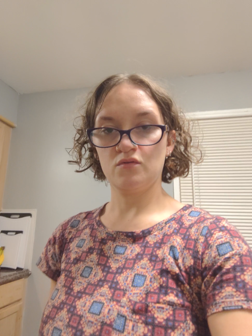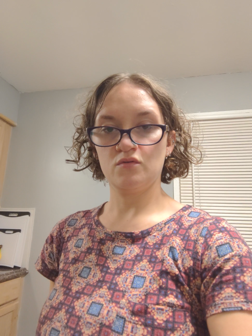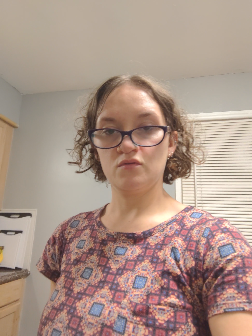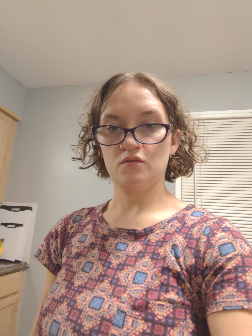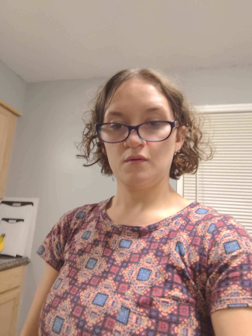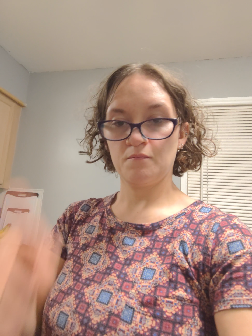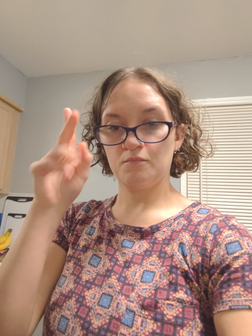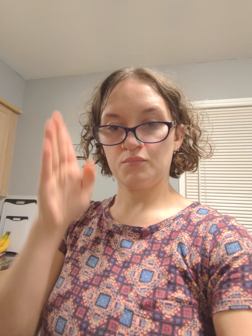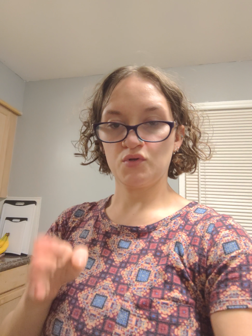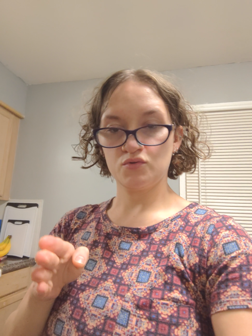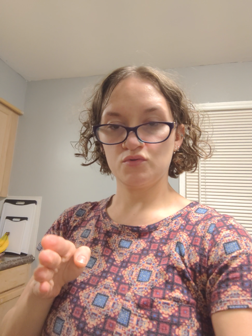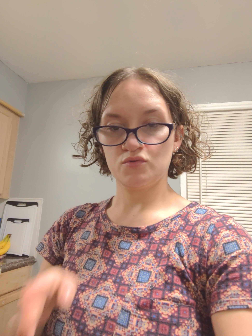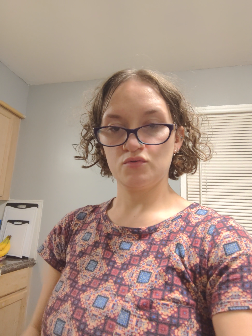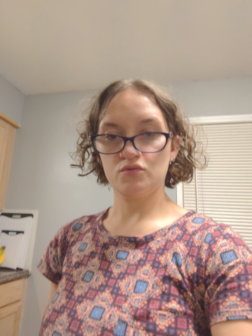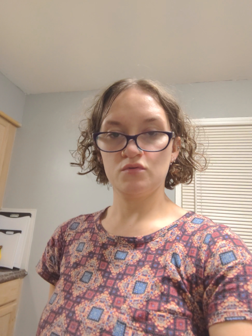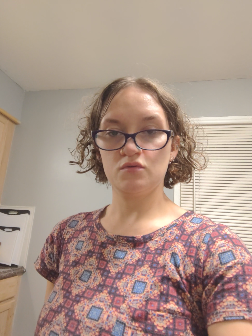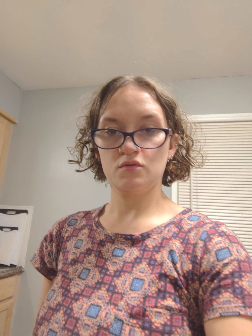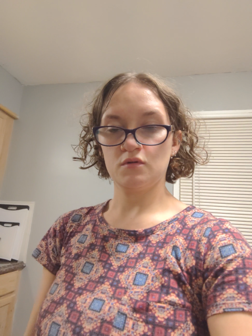person